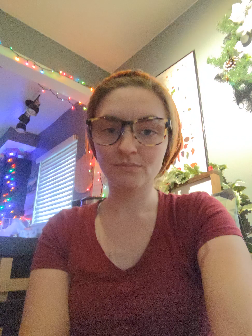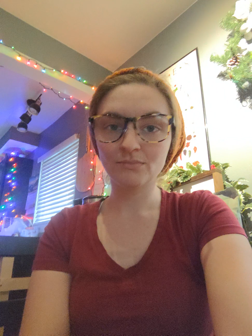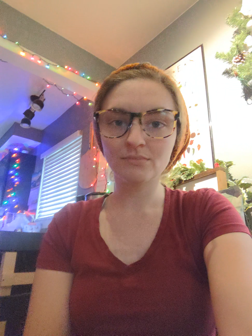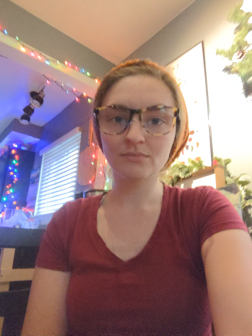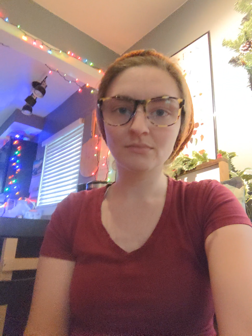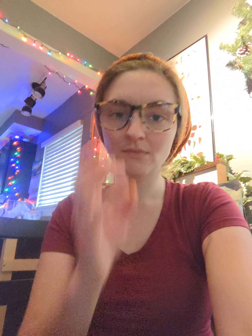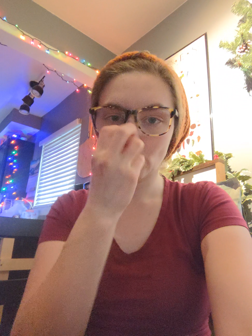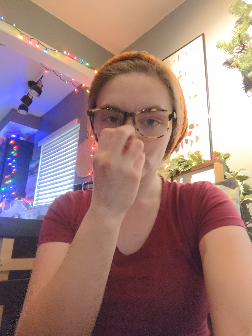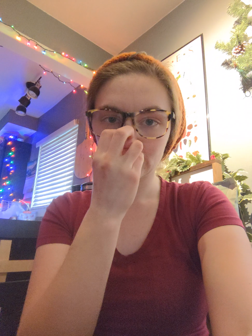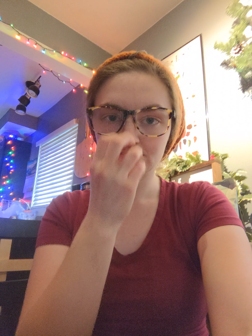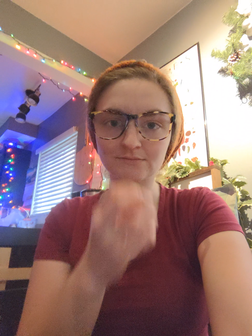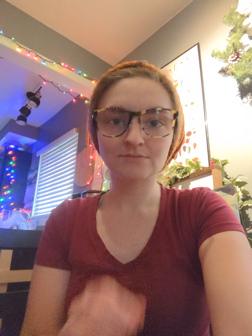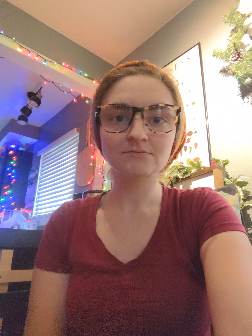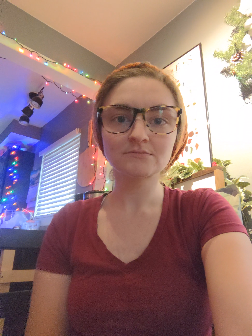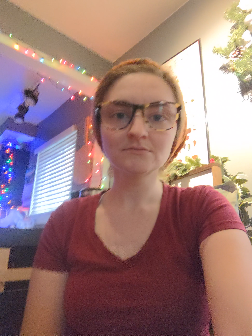clown